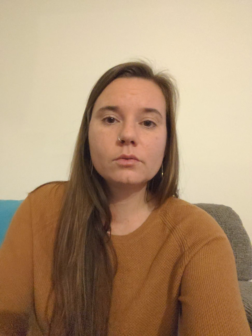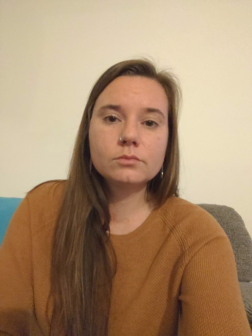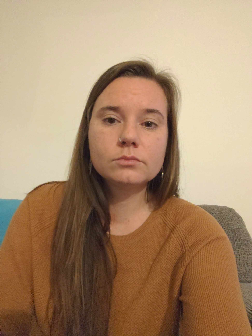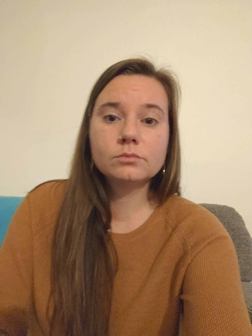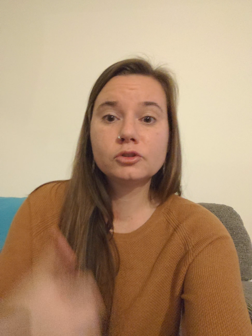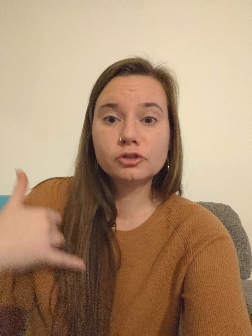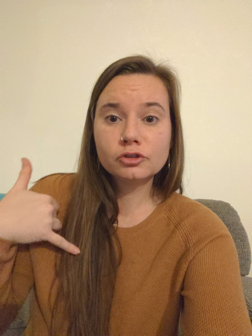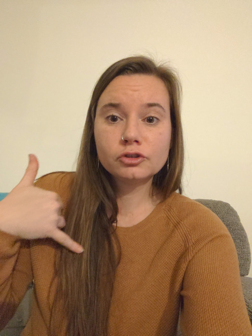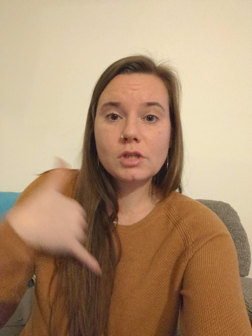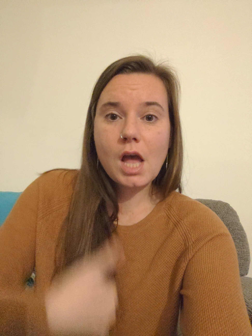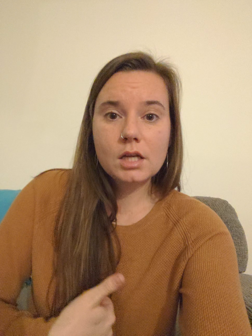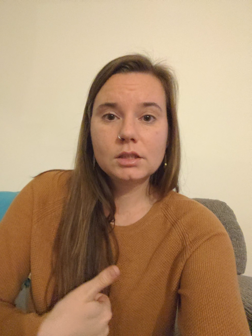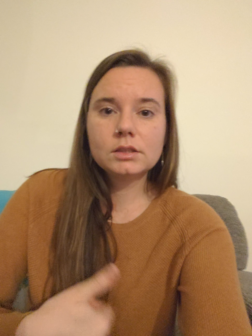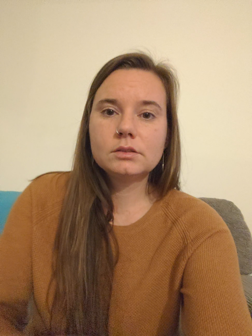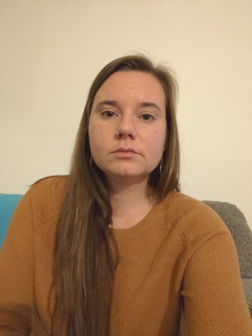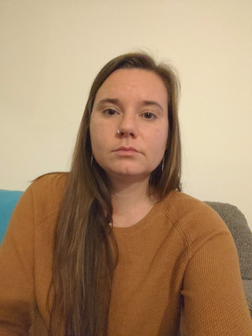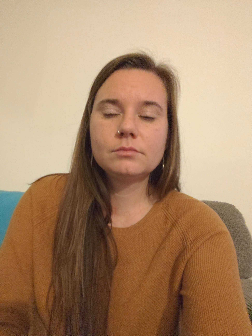jacket